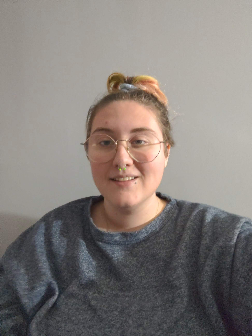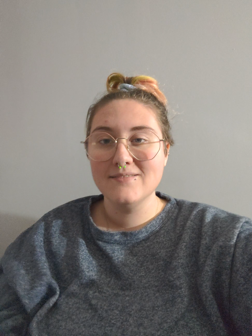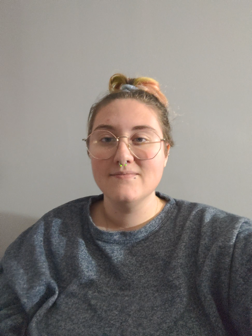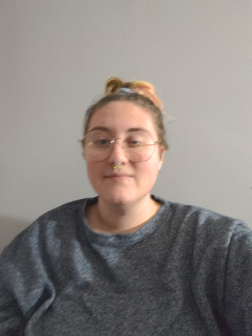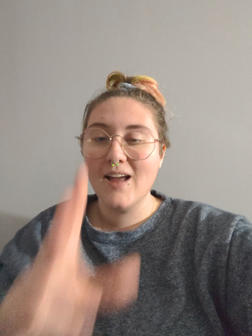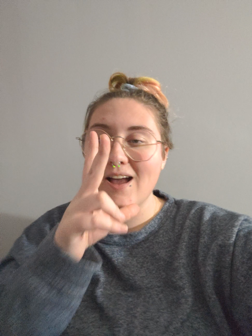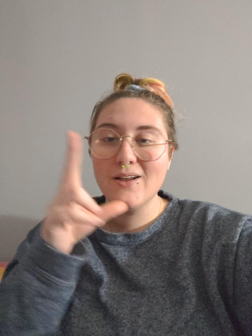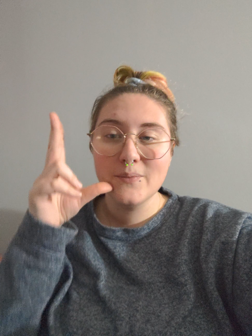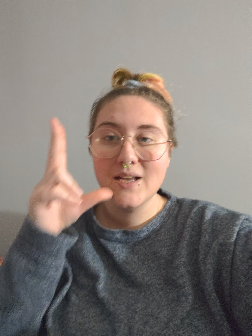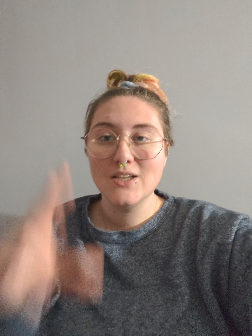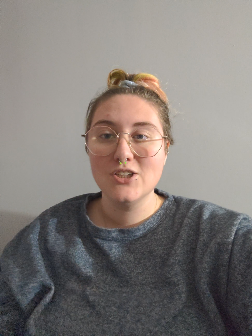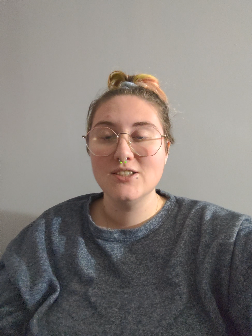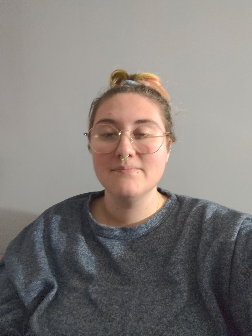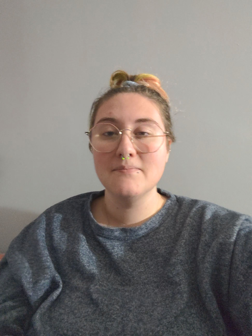underwear